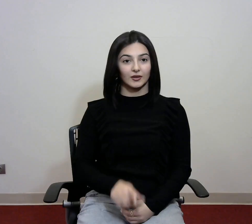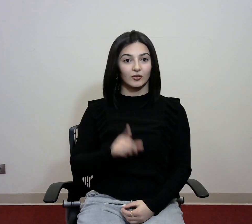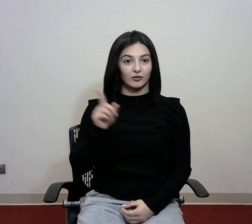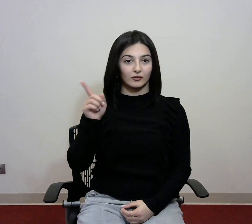orda